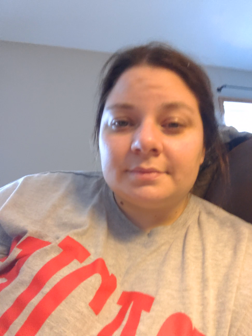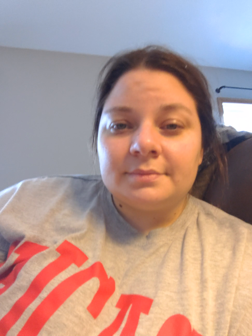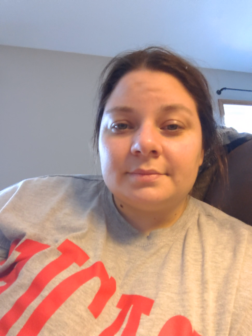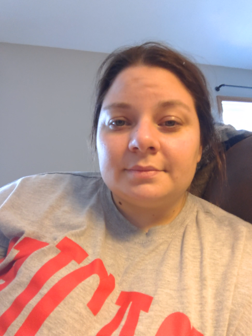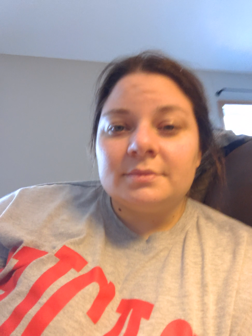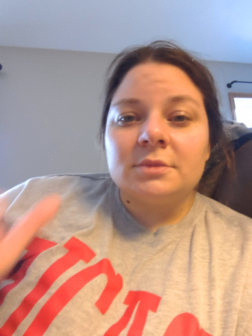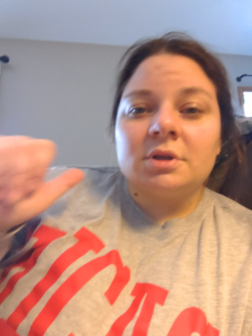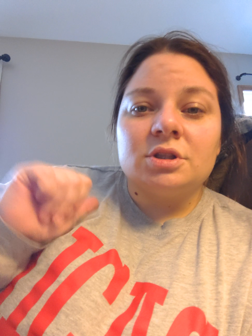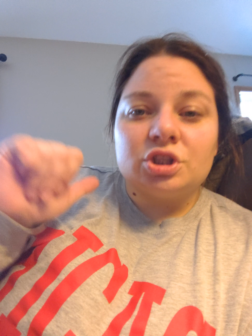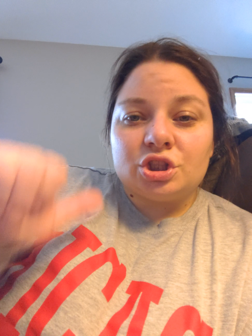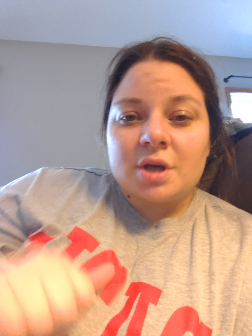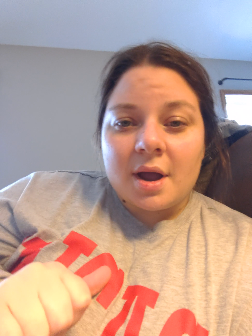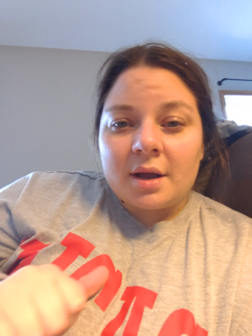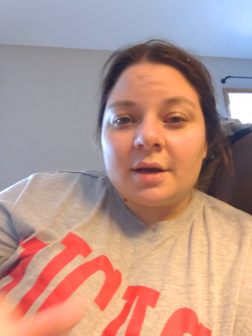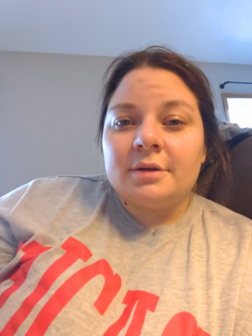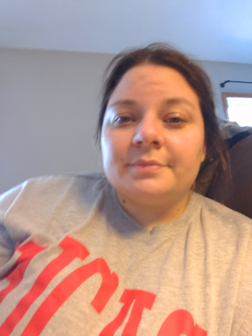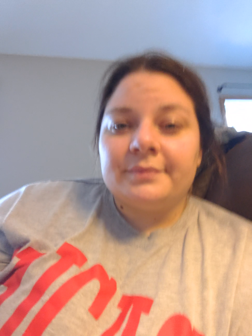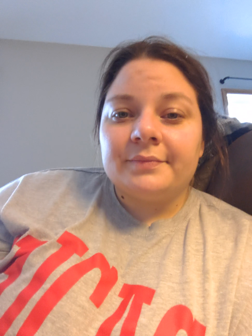jacket